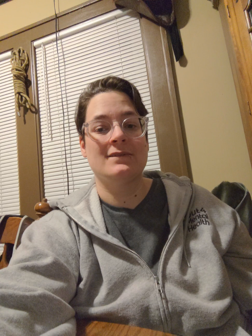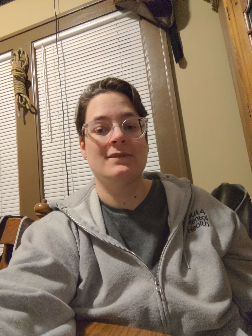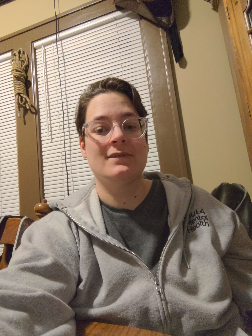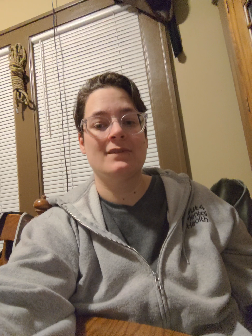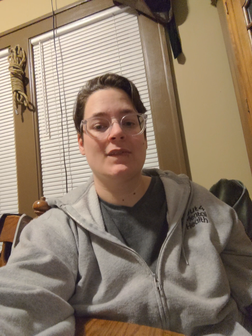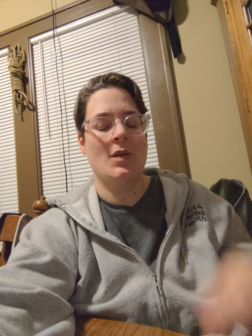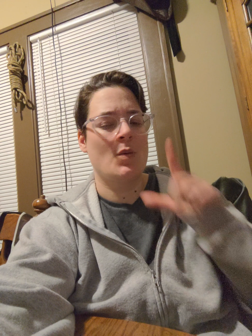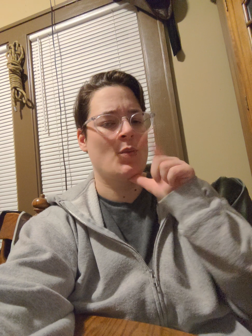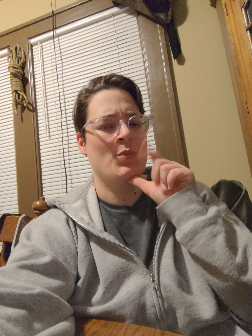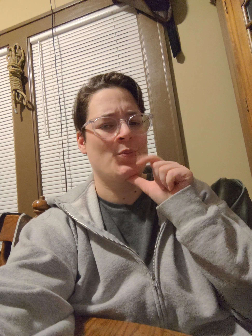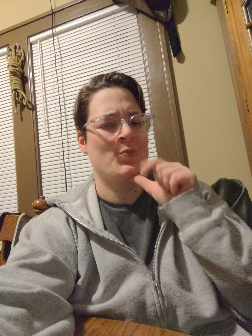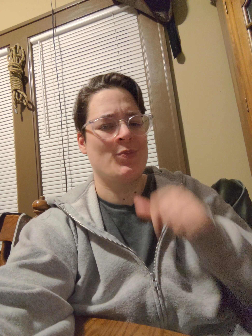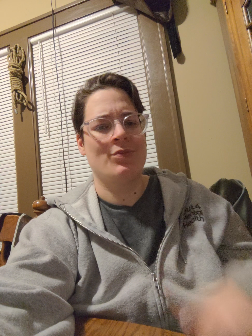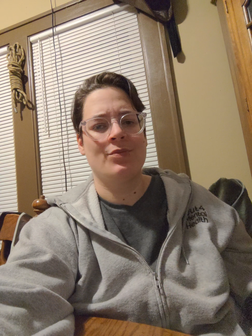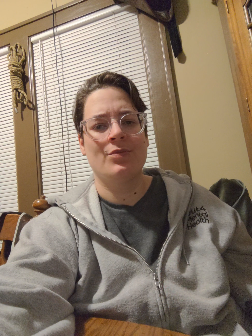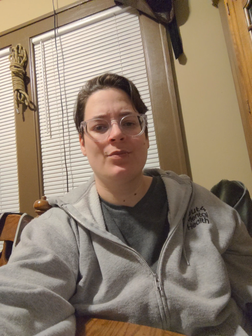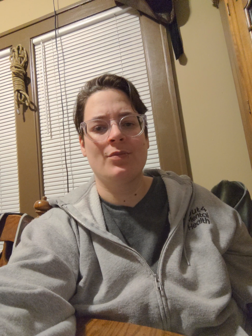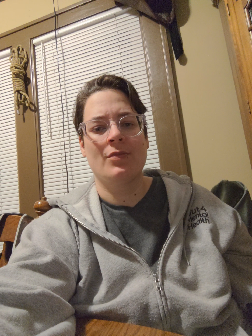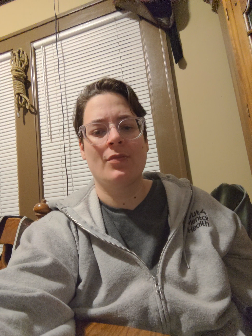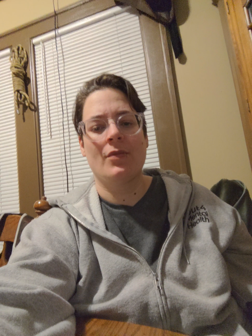who